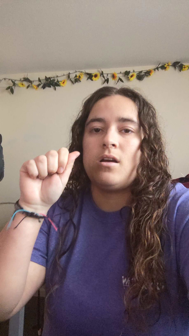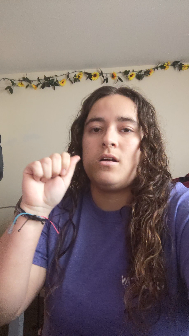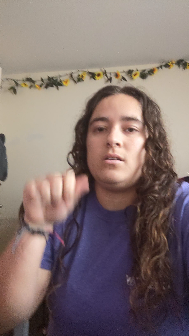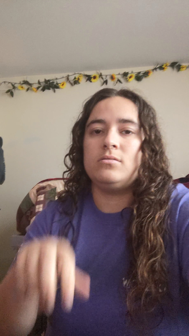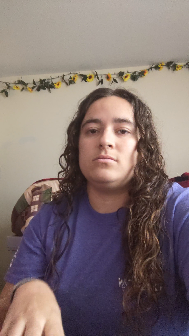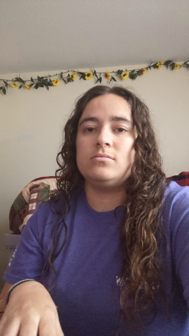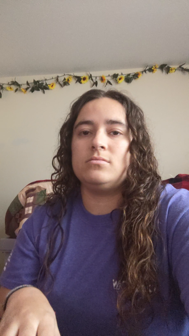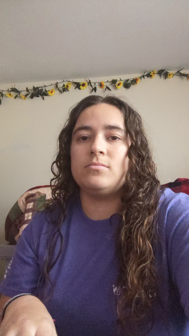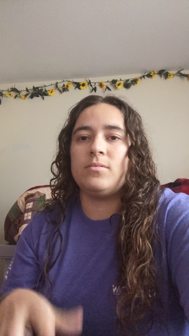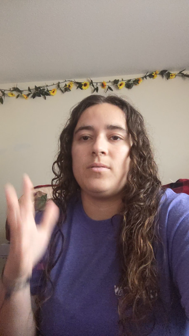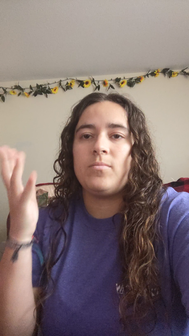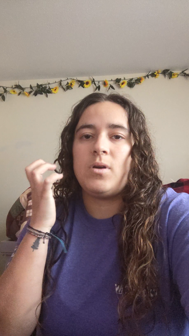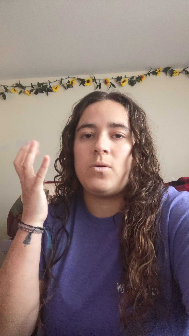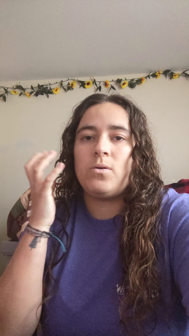pillow